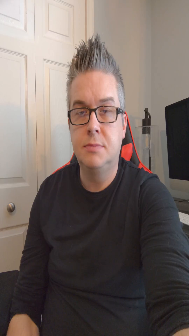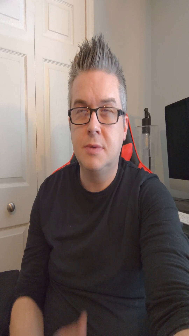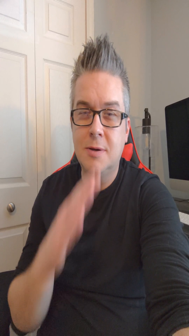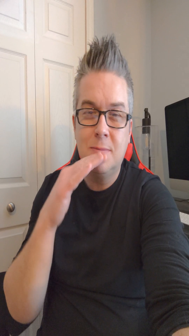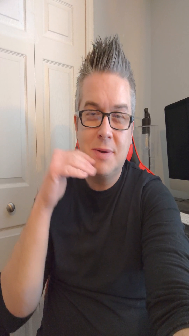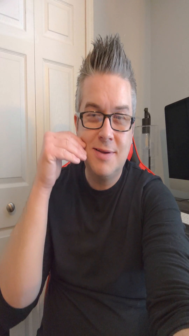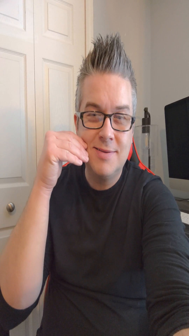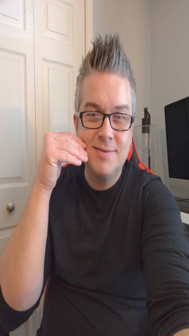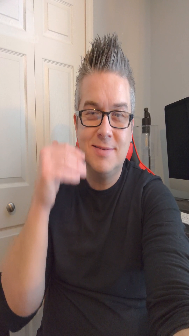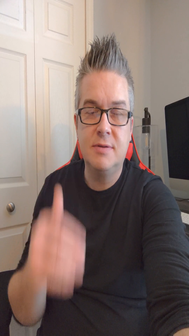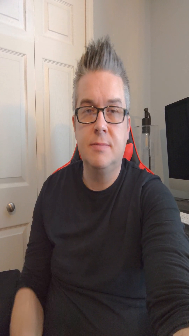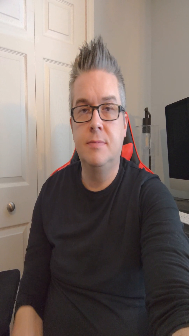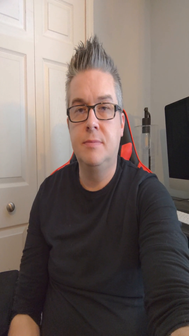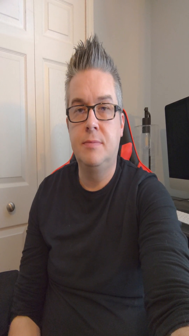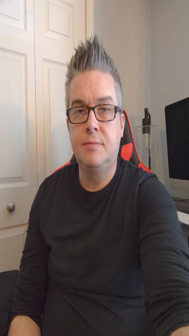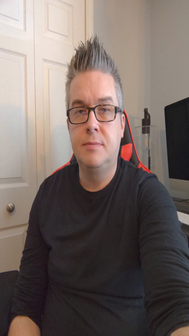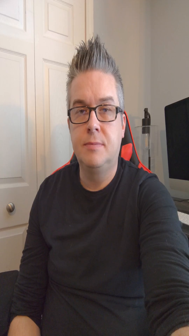smile